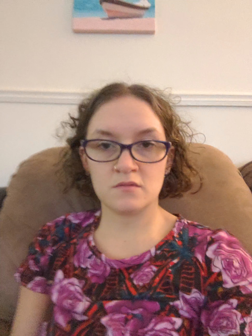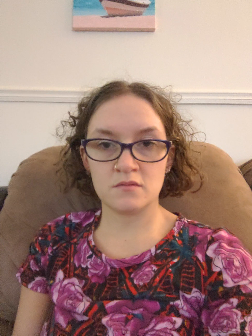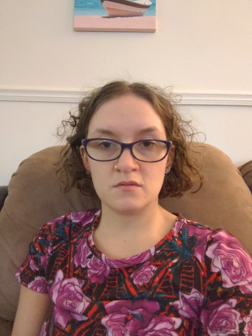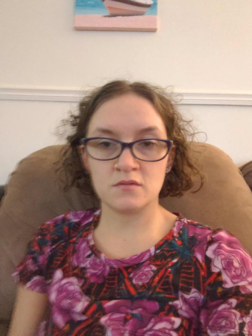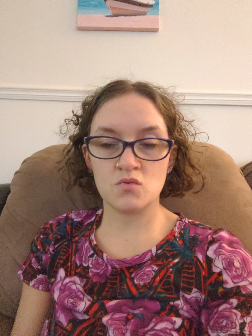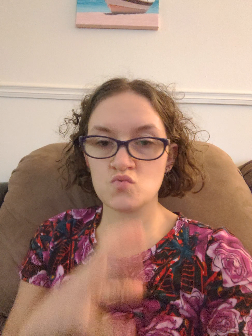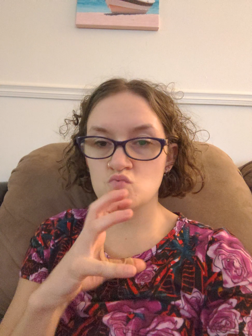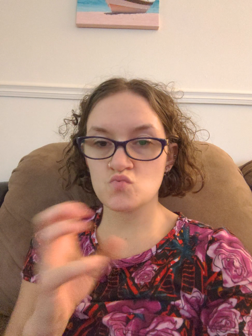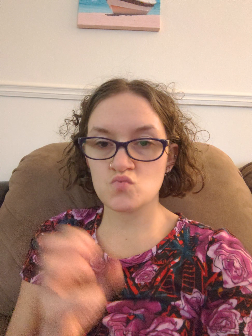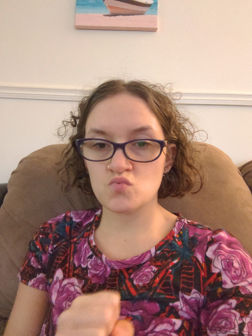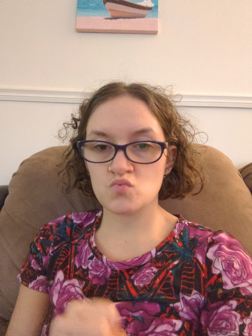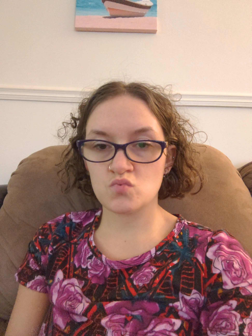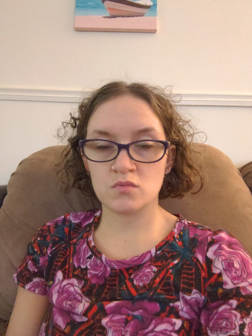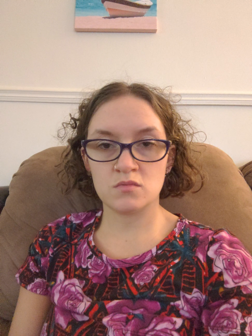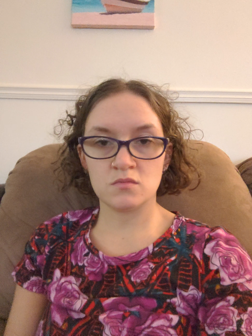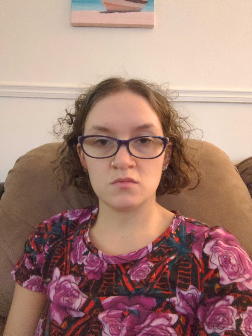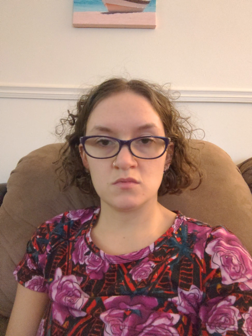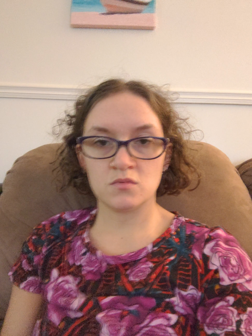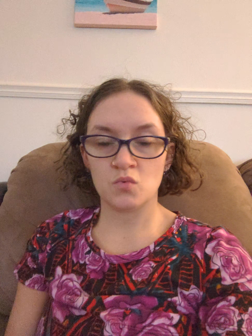old